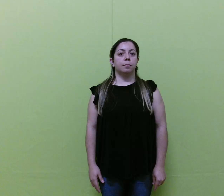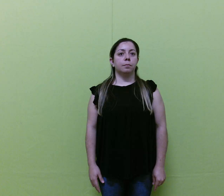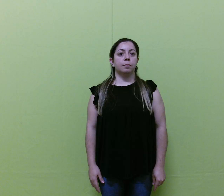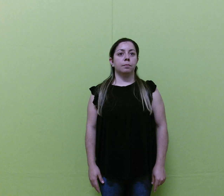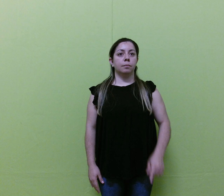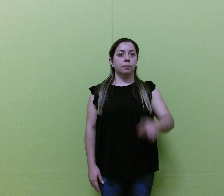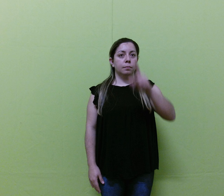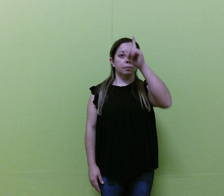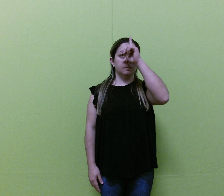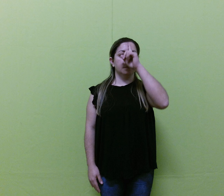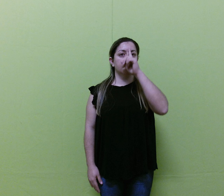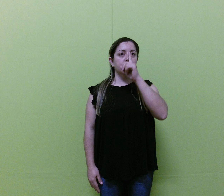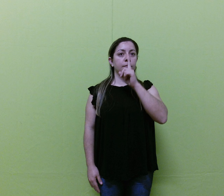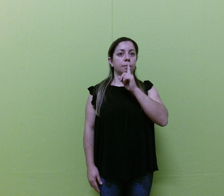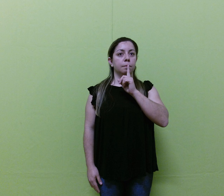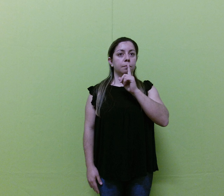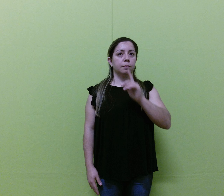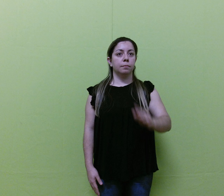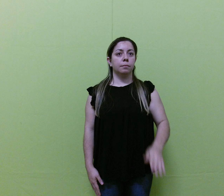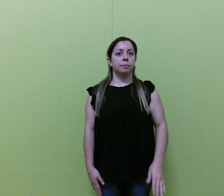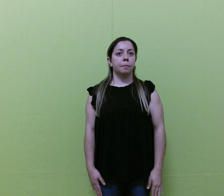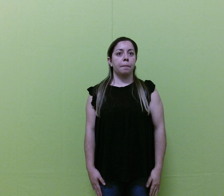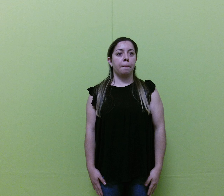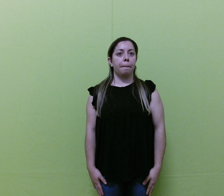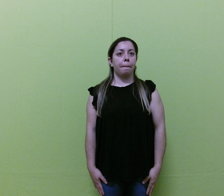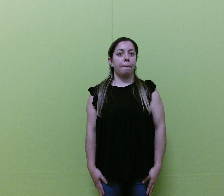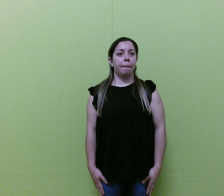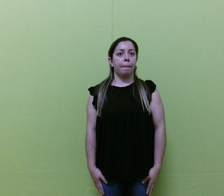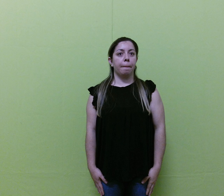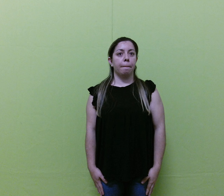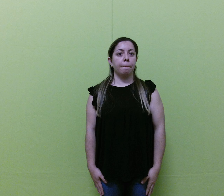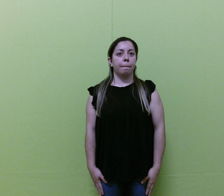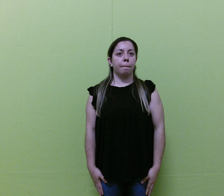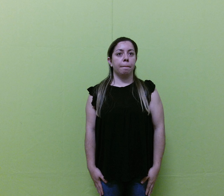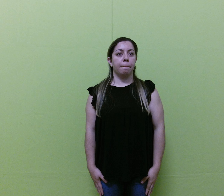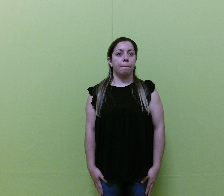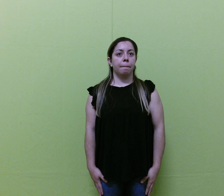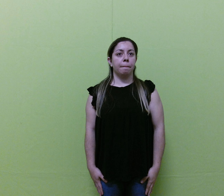amarelo